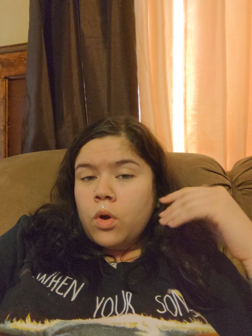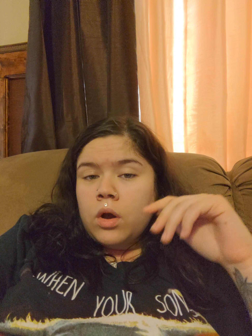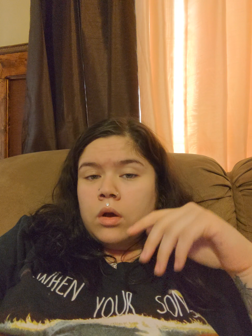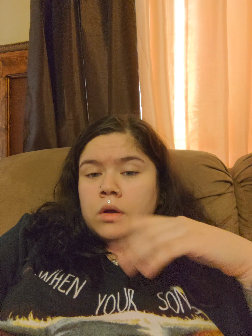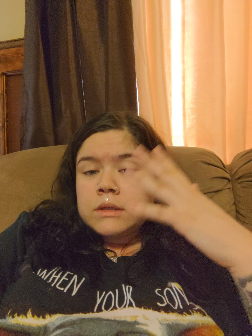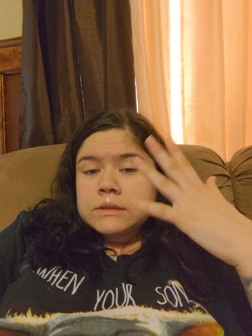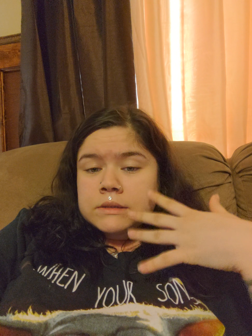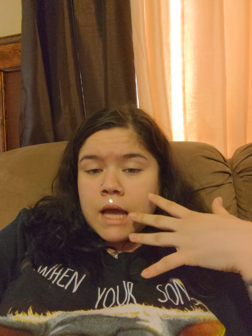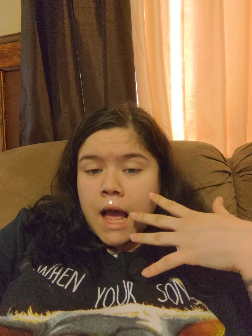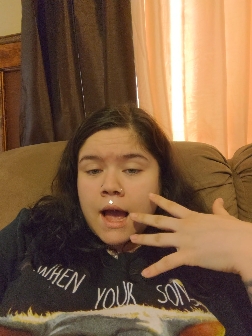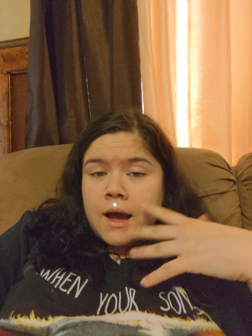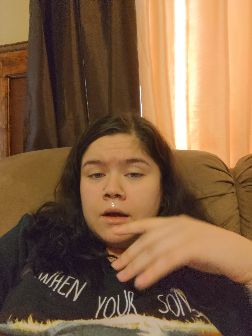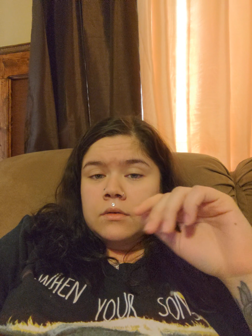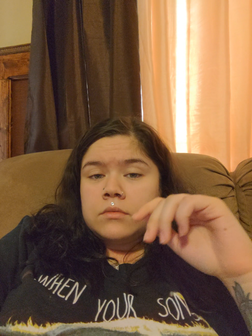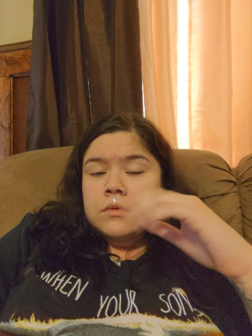sad